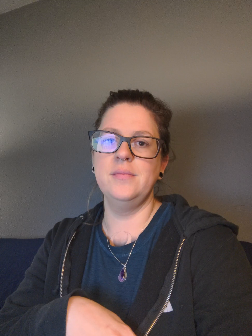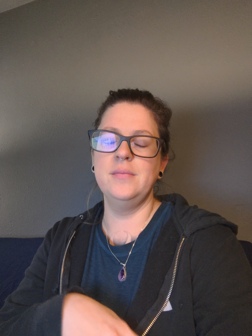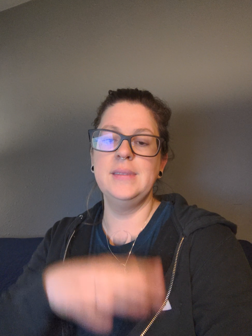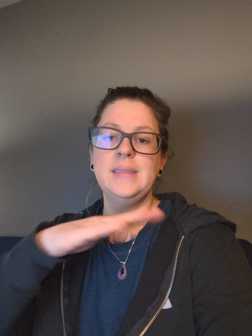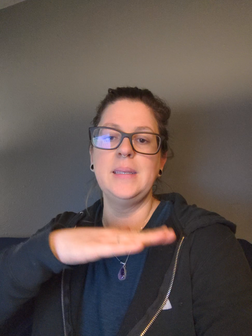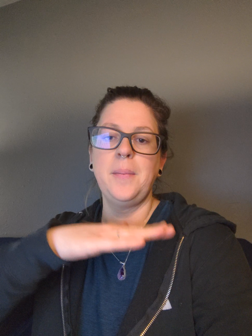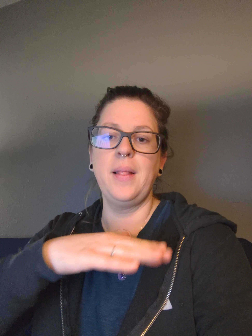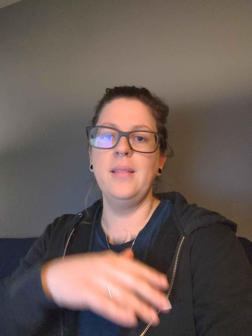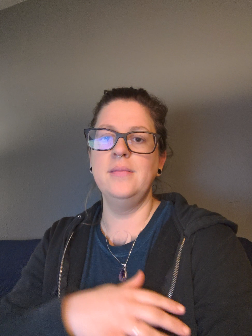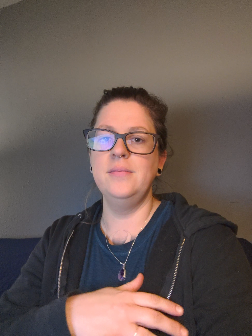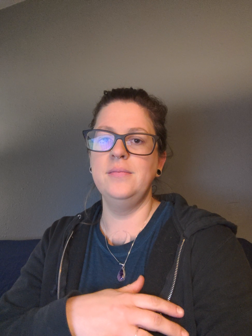table